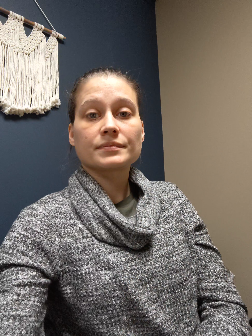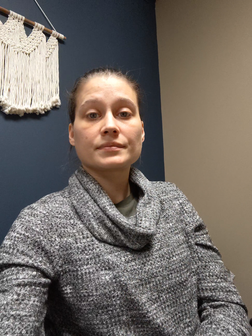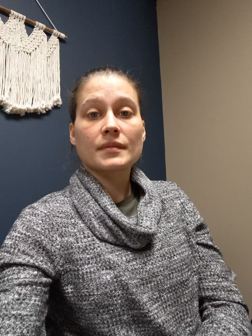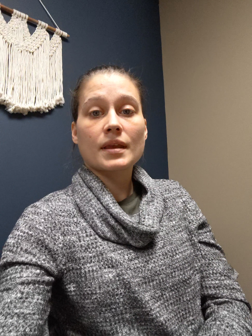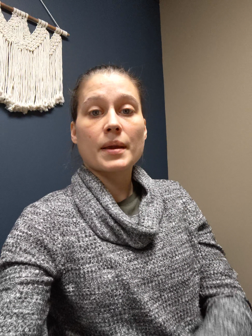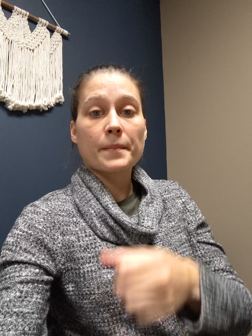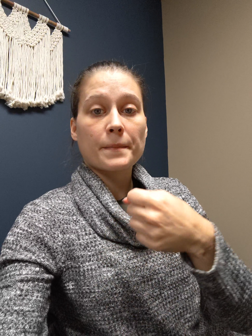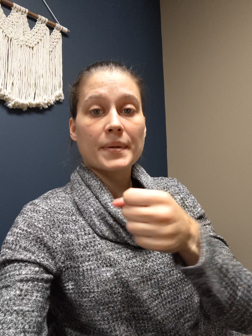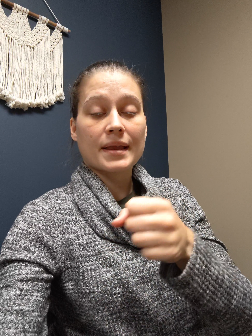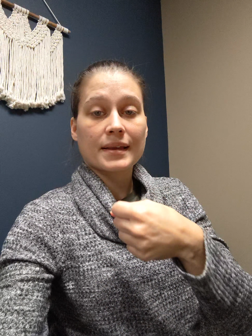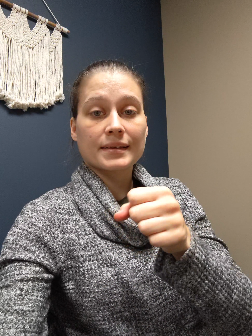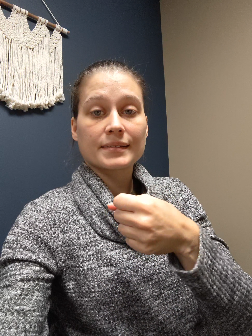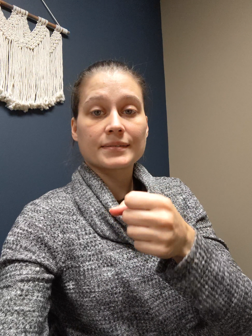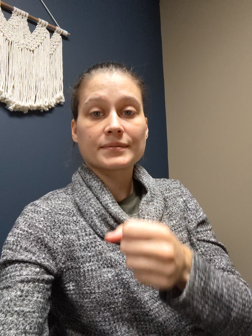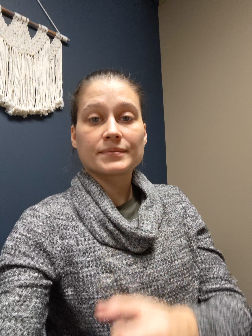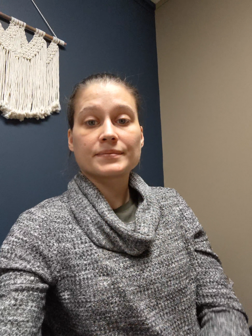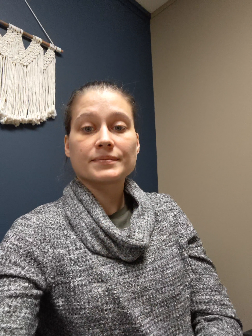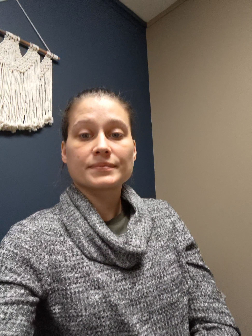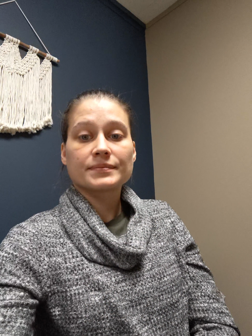make